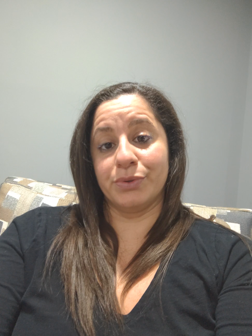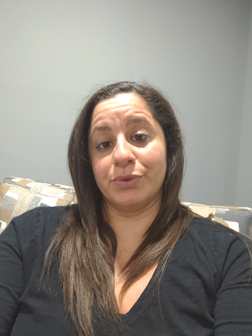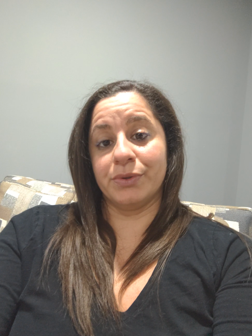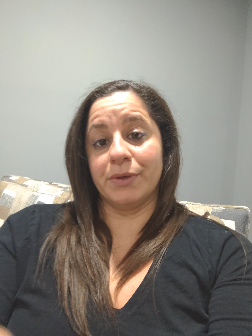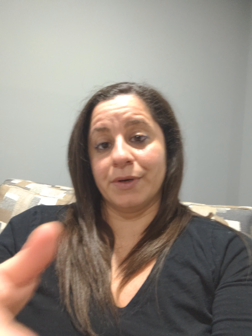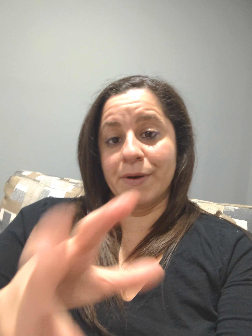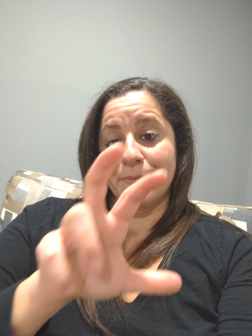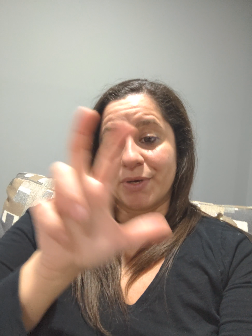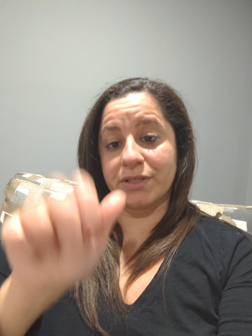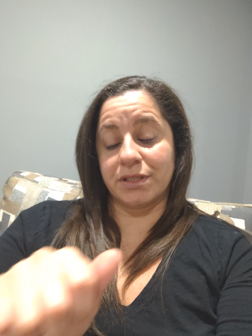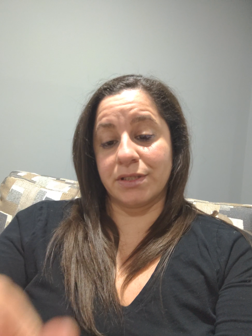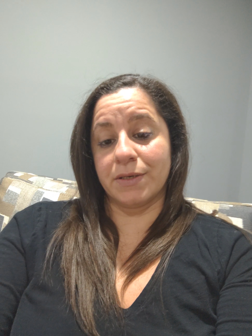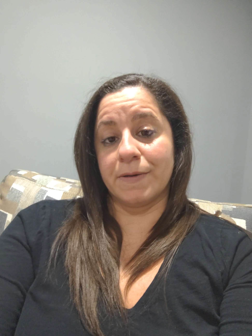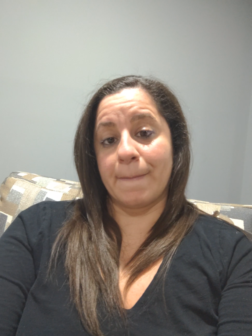pizza